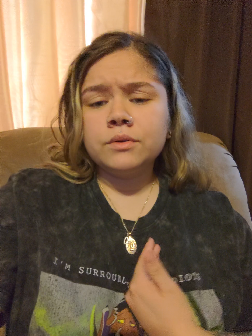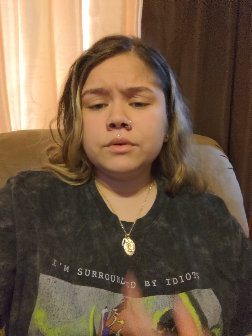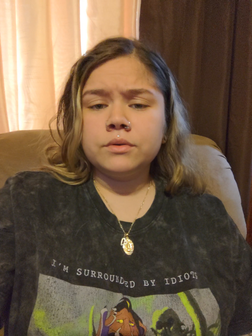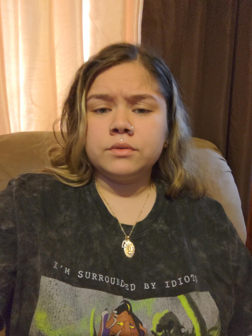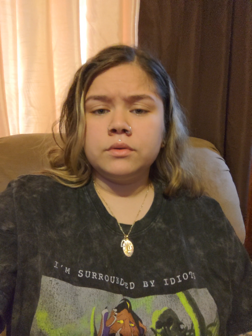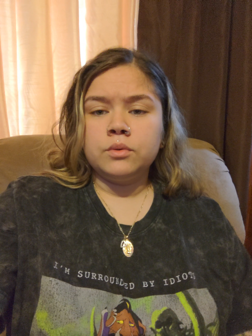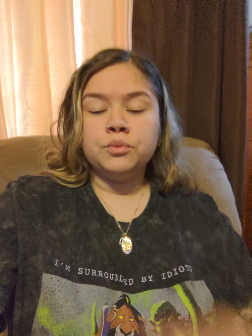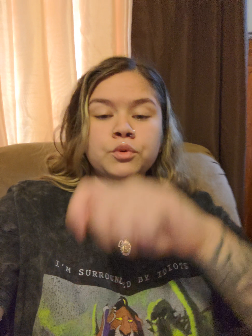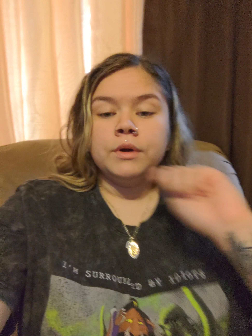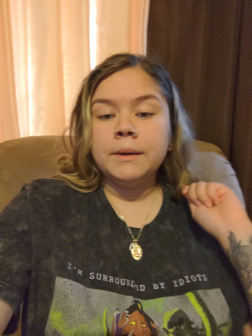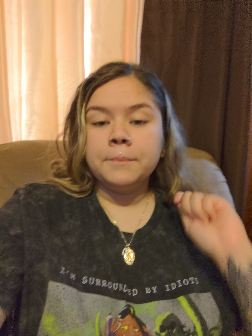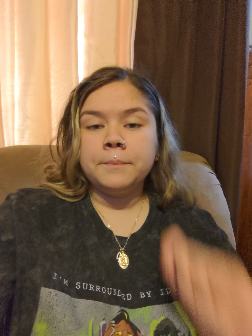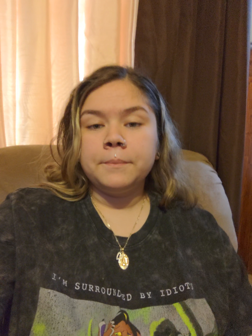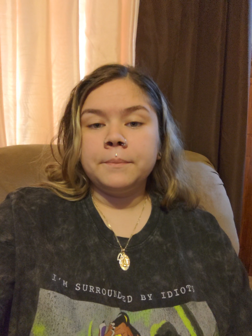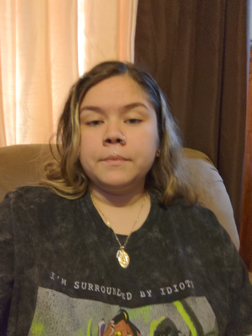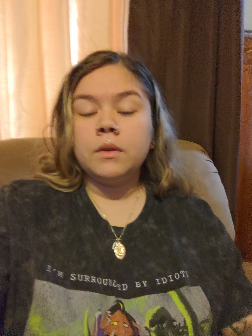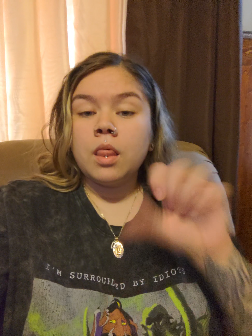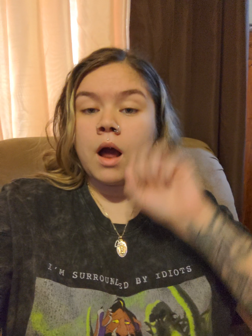rip